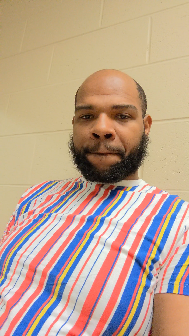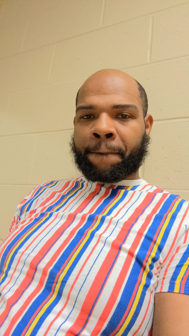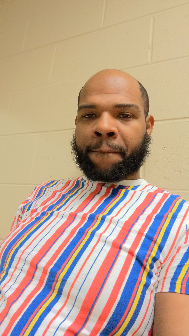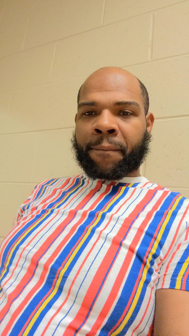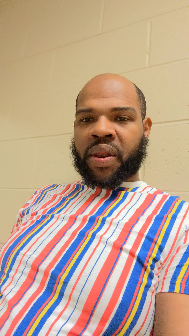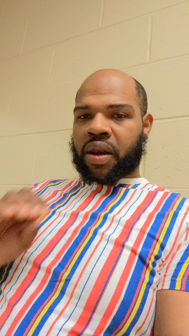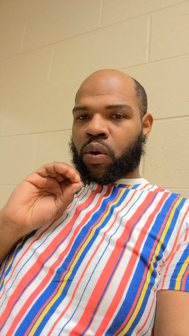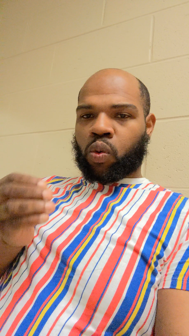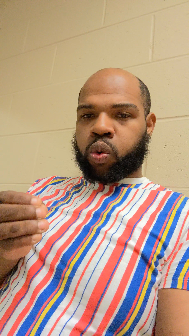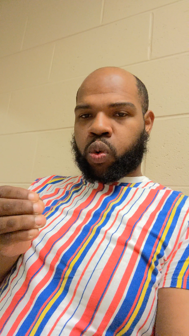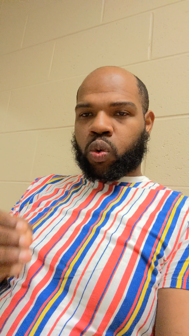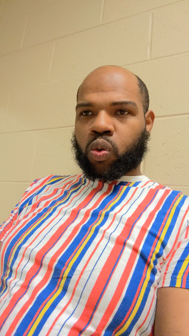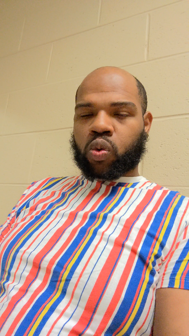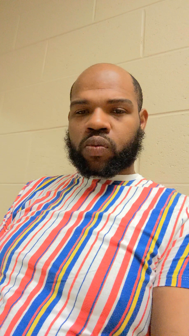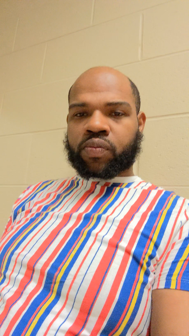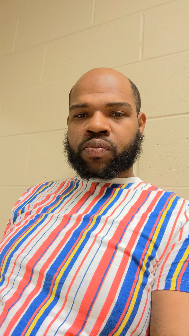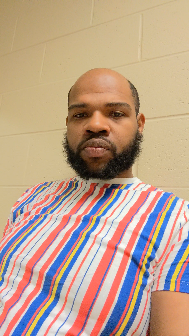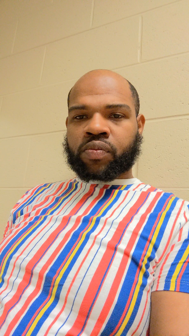none